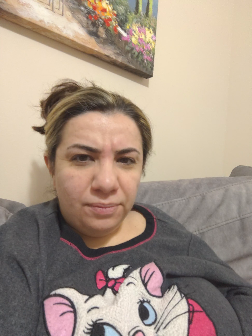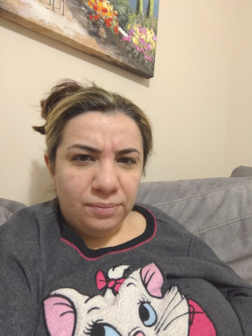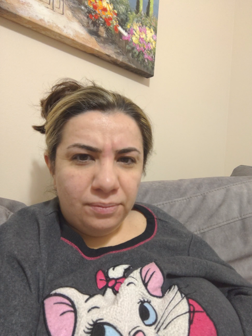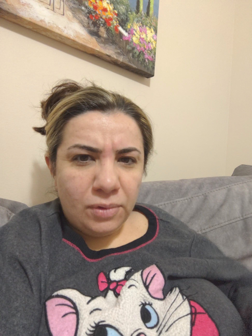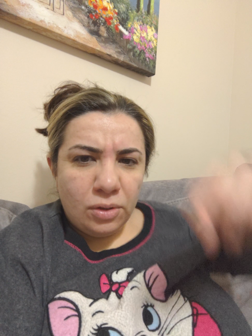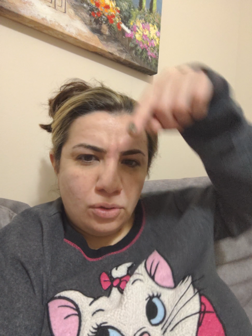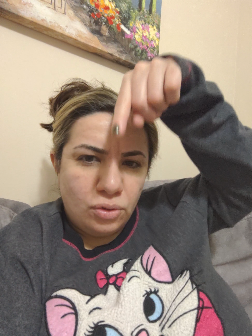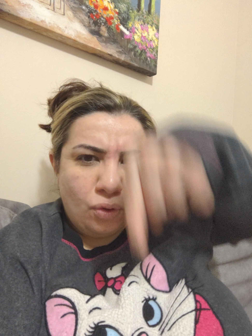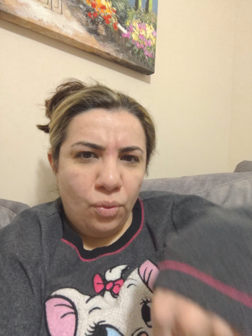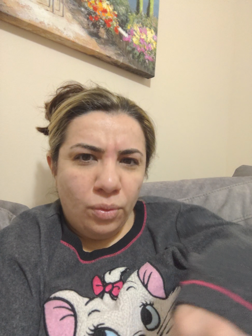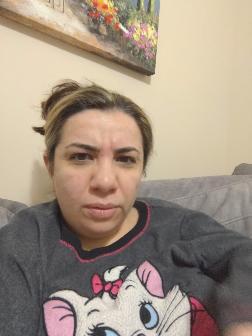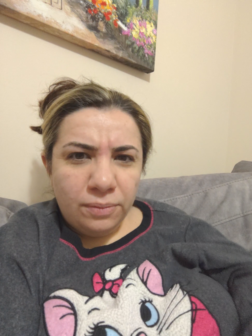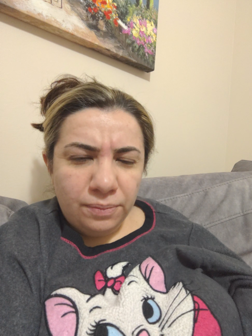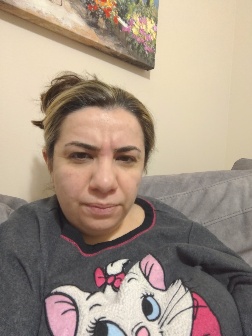down